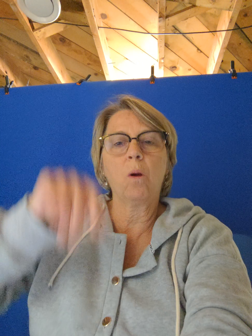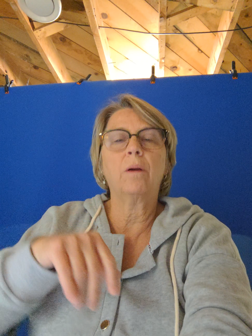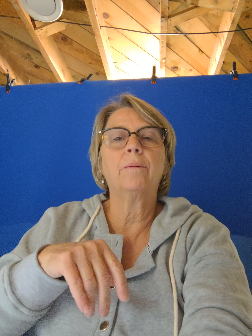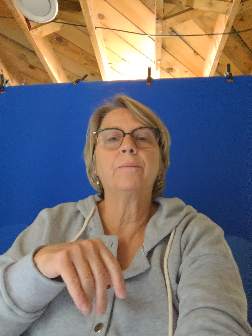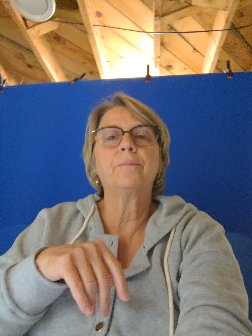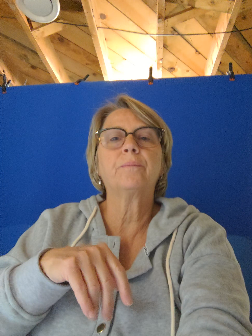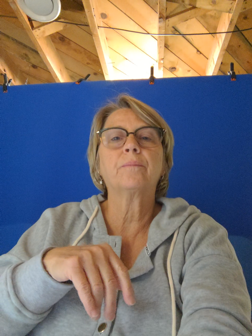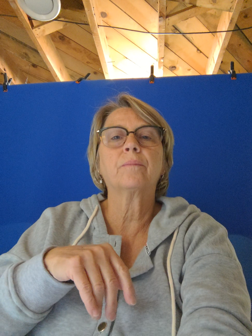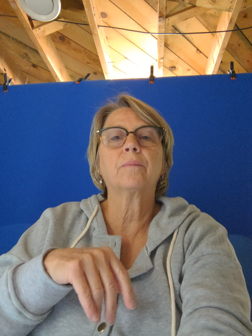cowboy